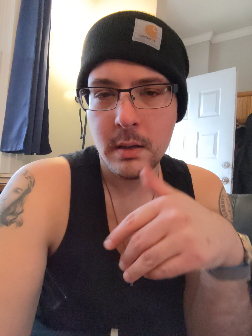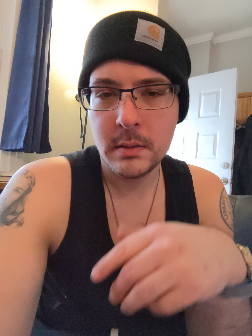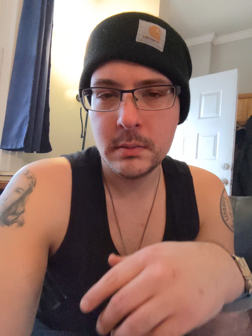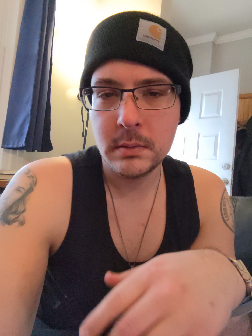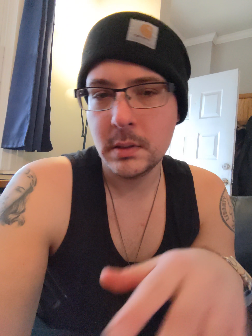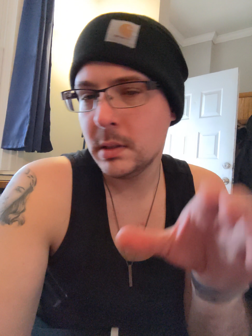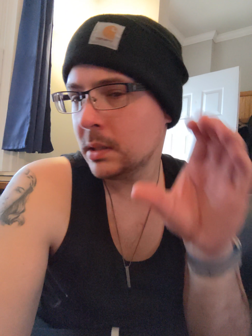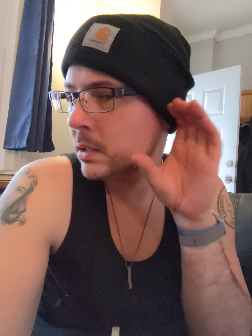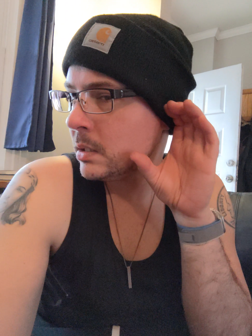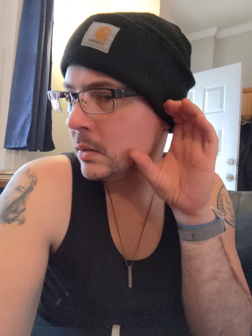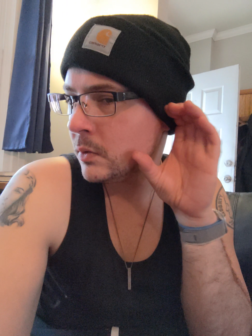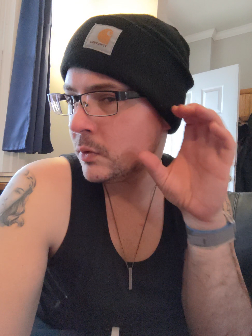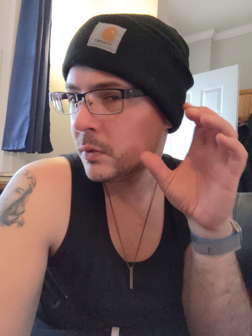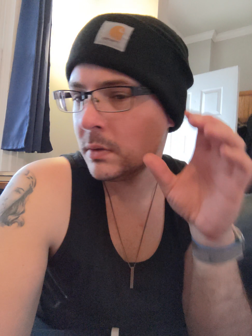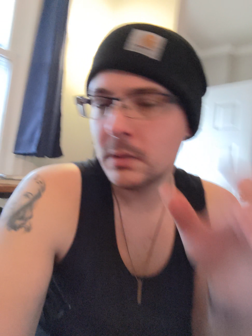hear